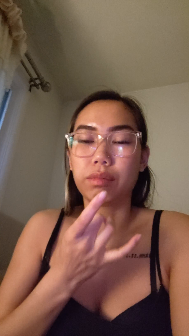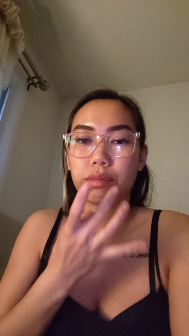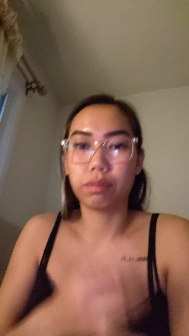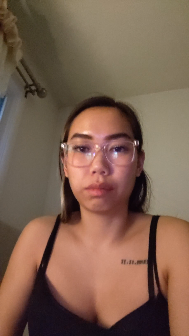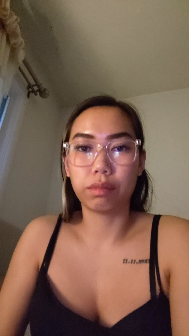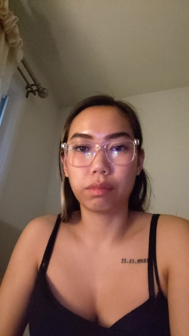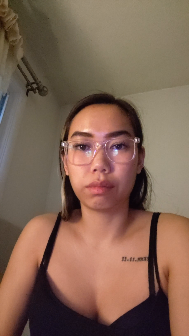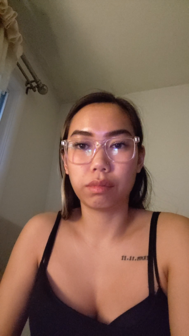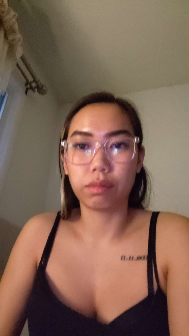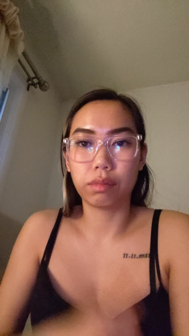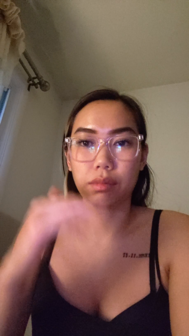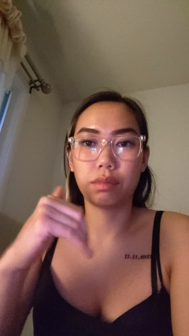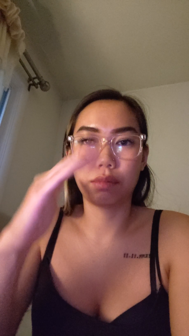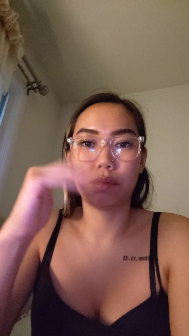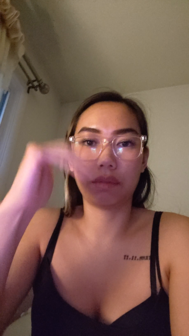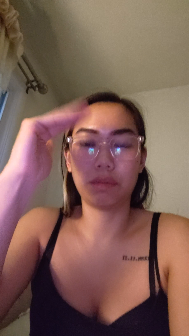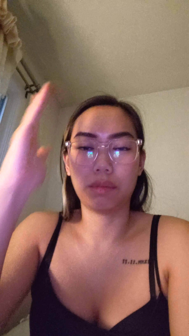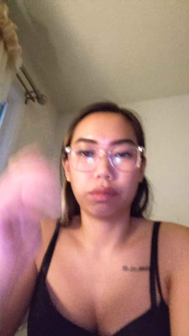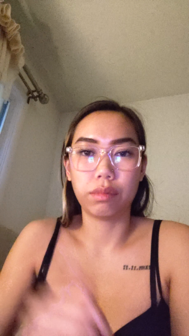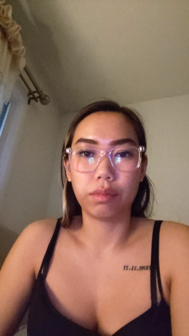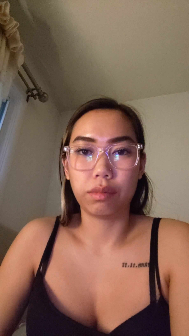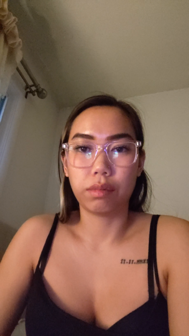build